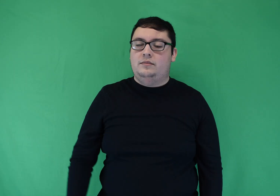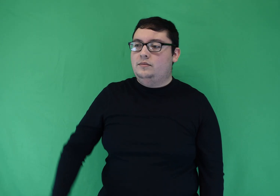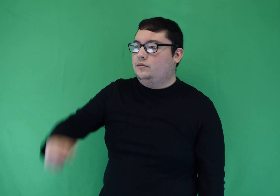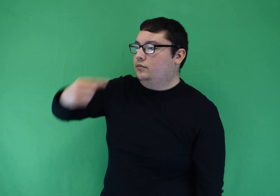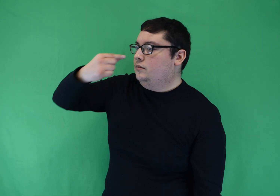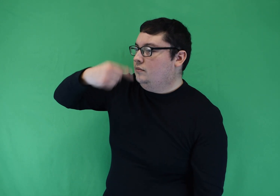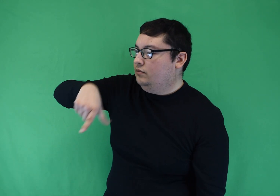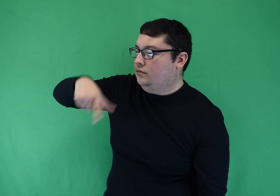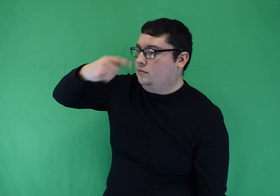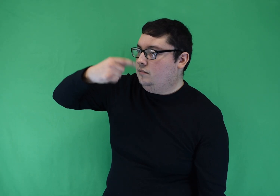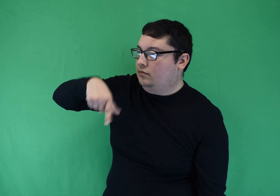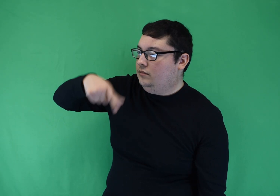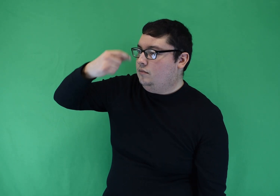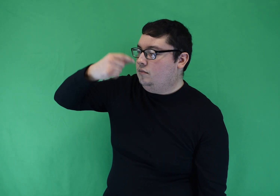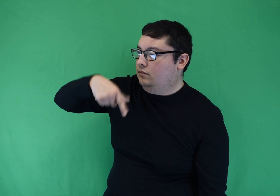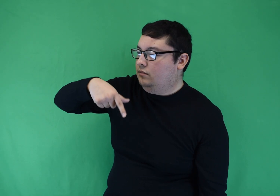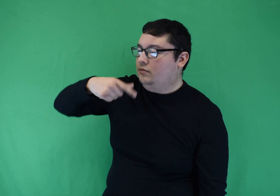gripe